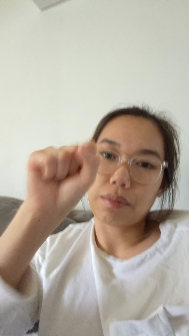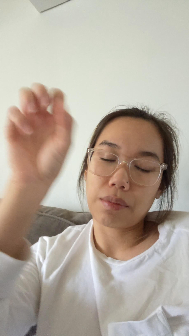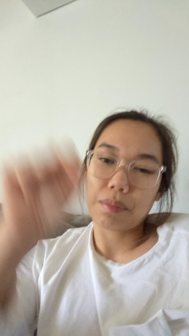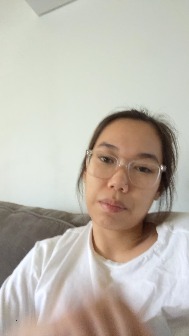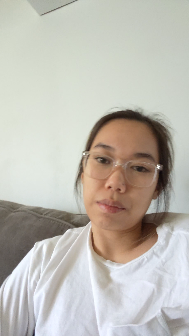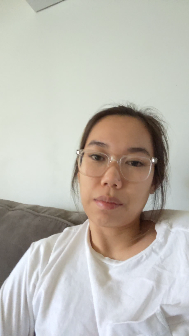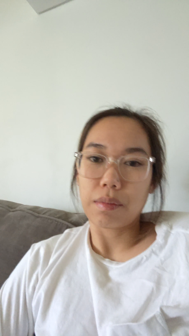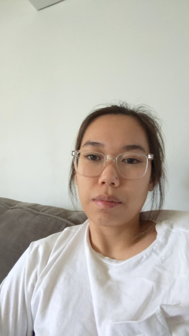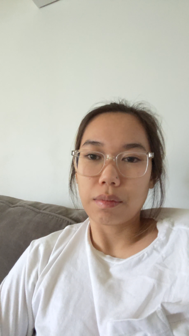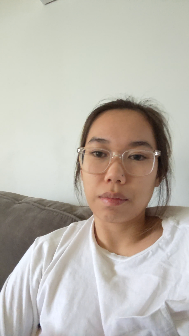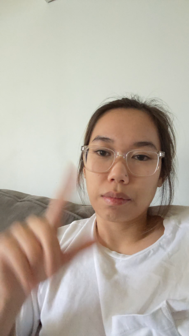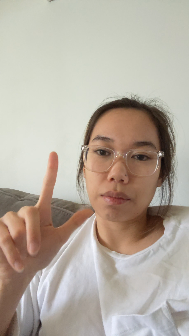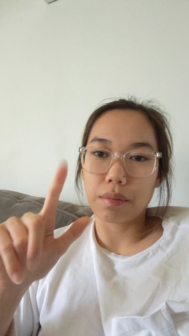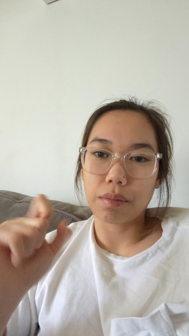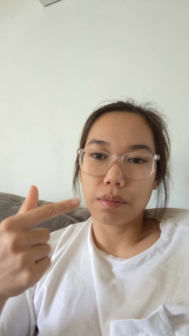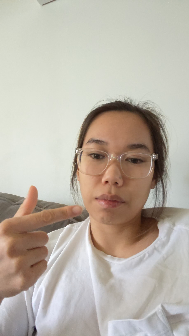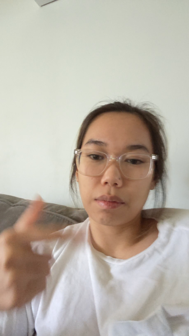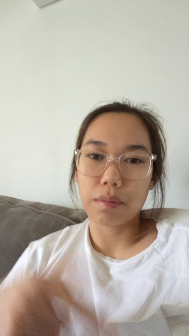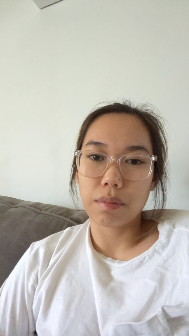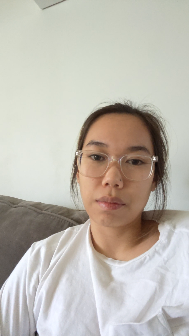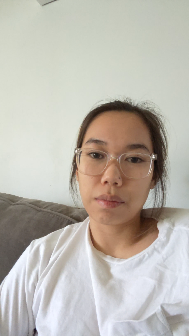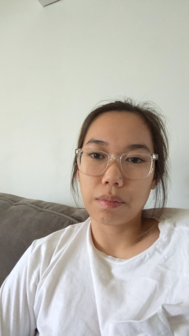leg